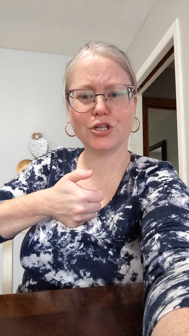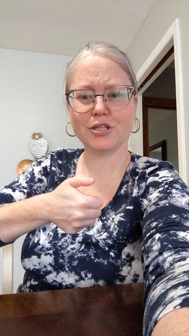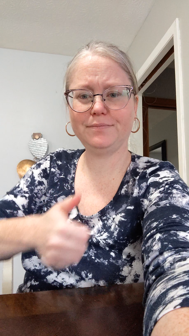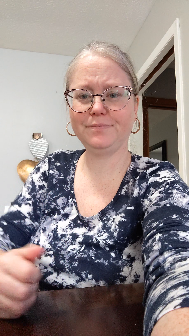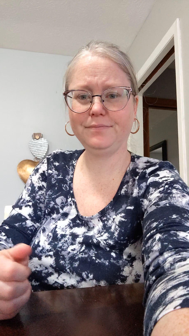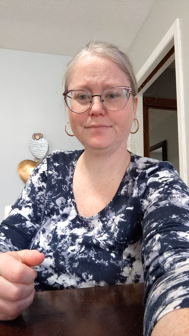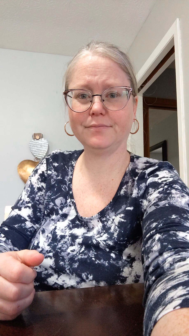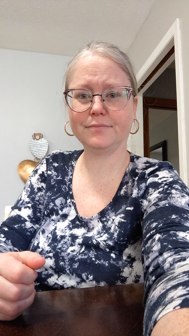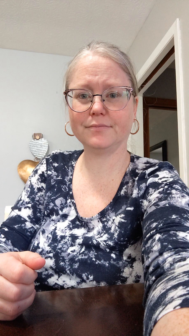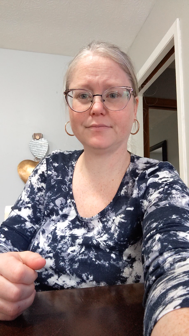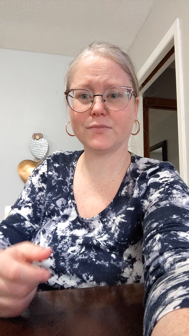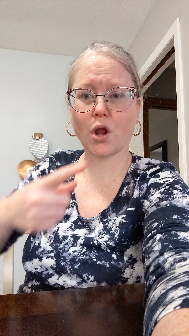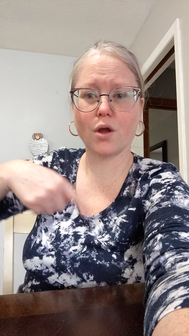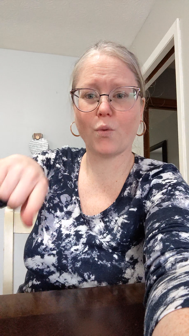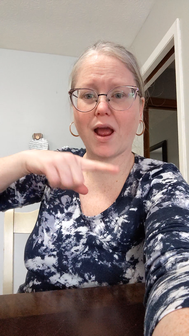around